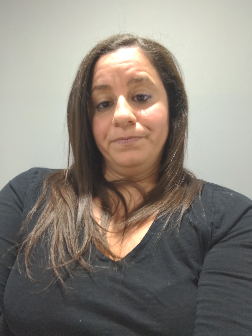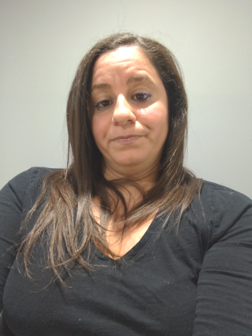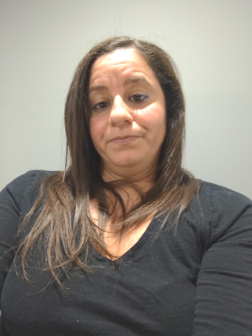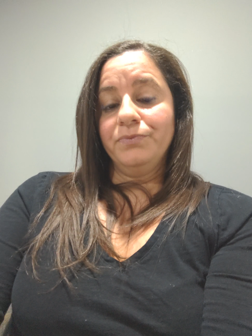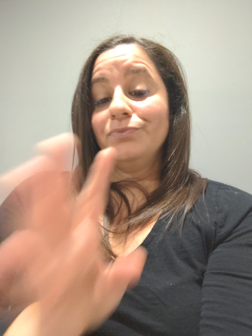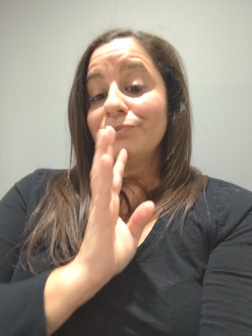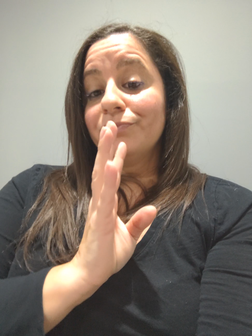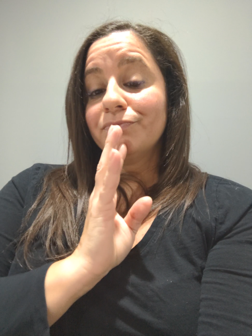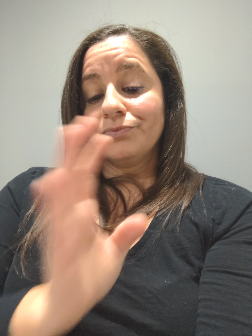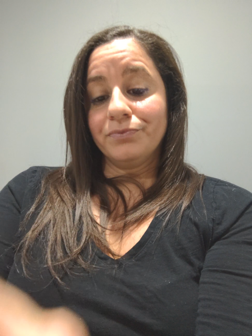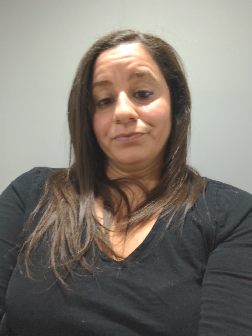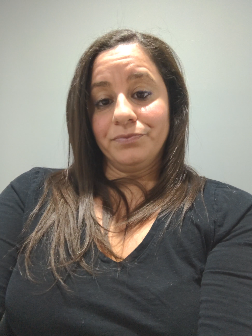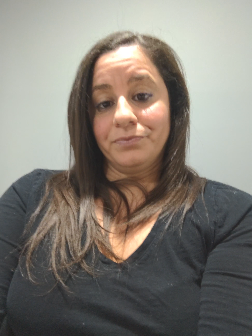talk